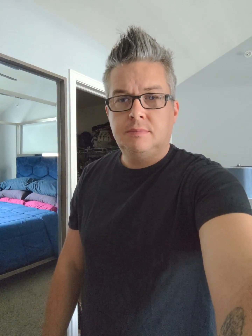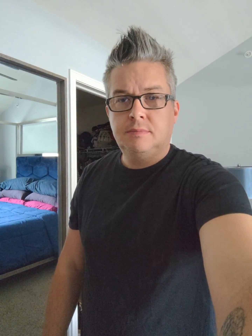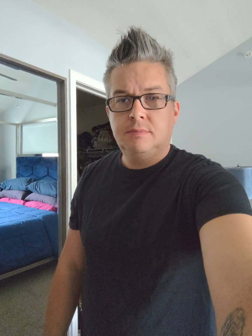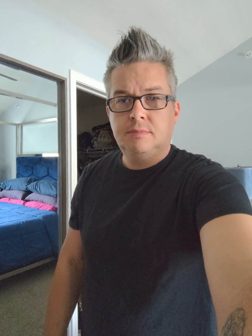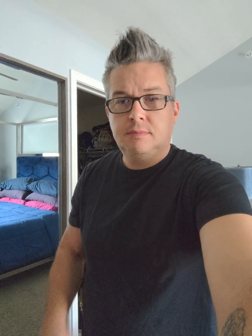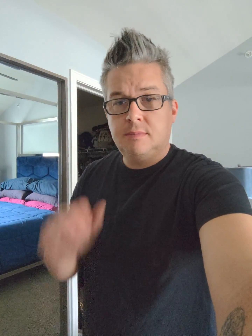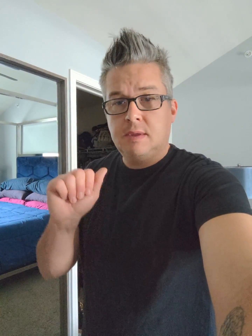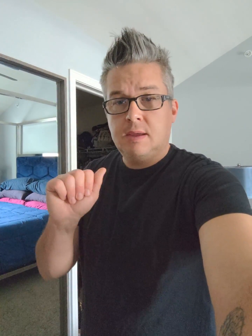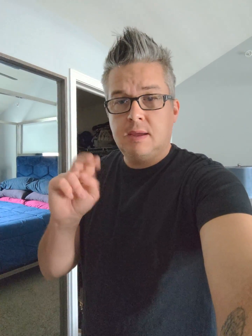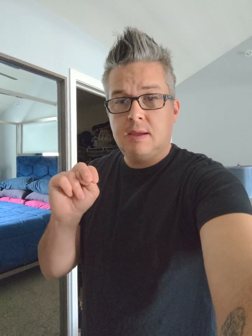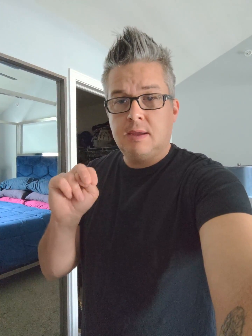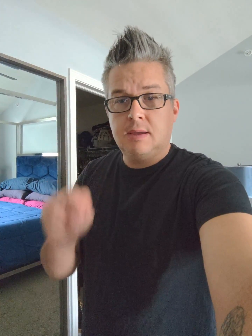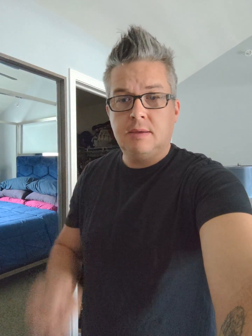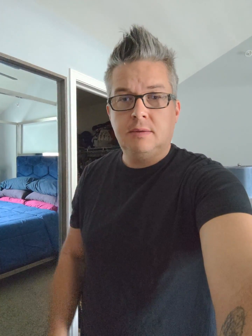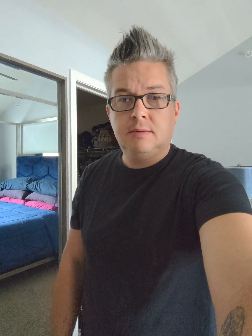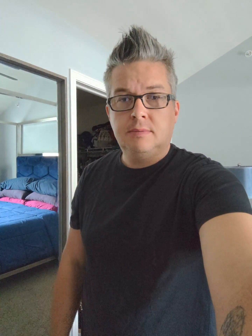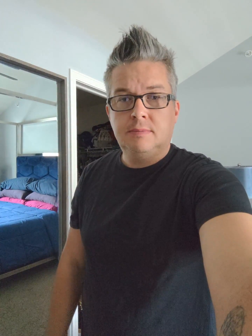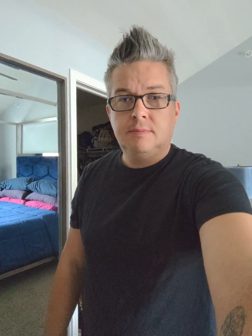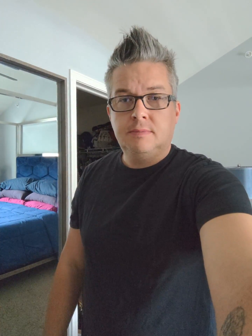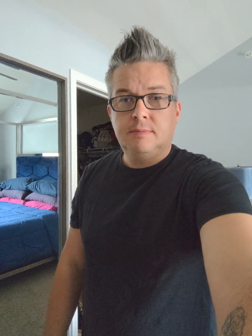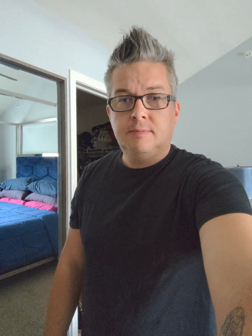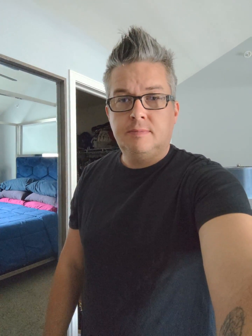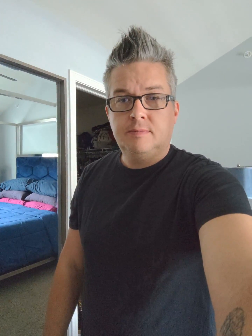an